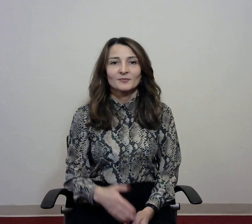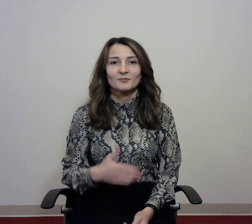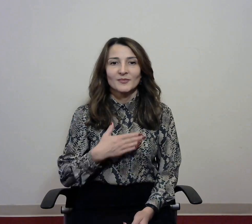mən